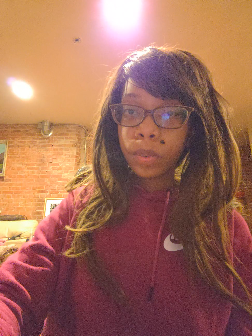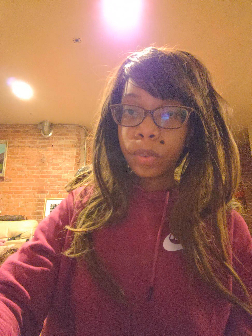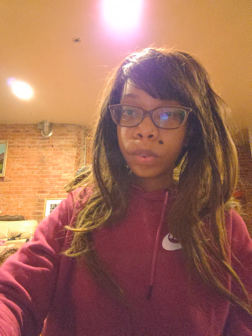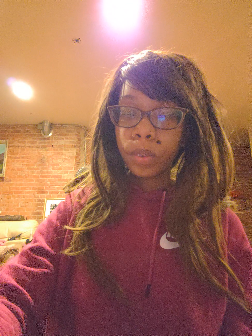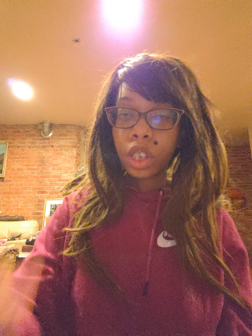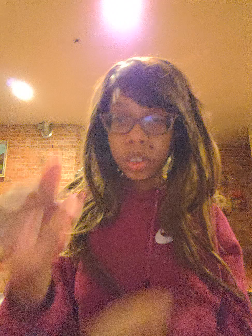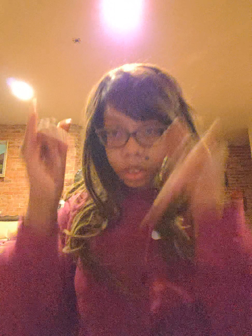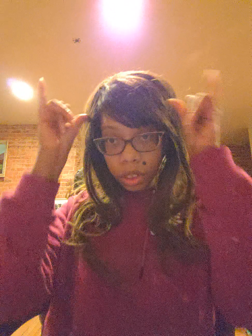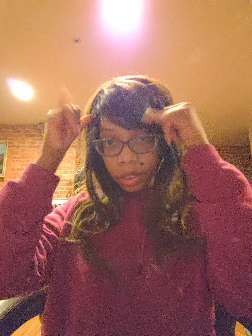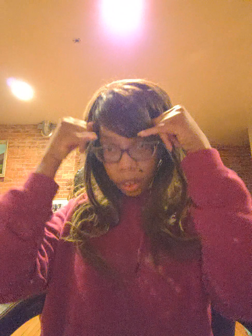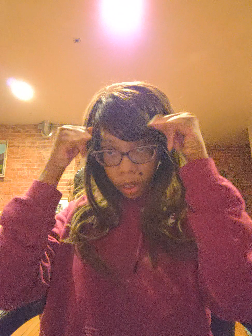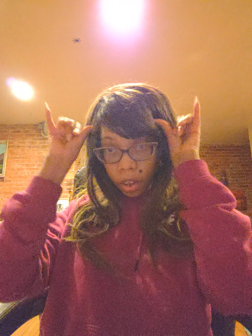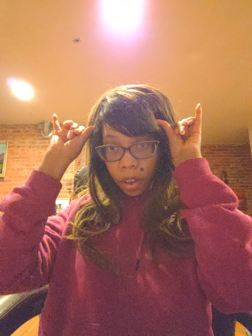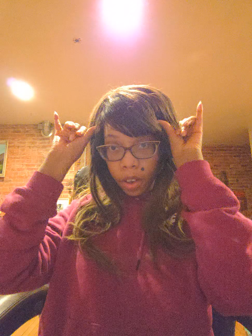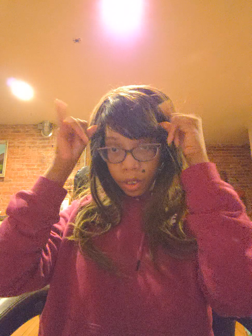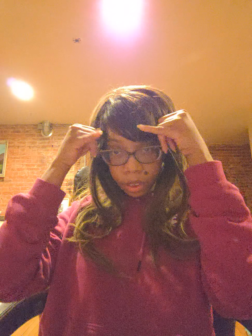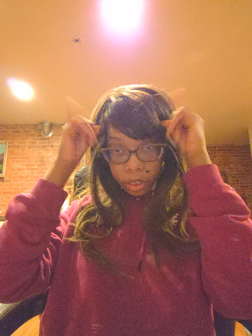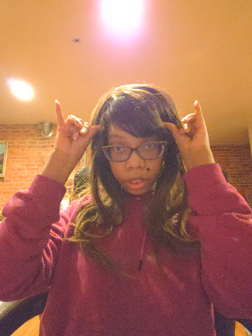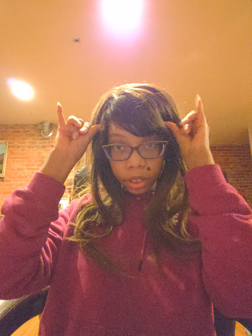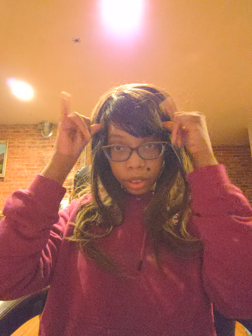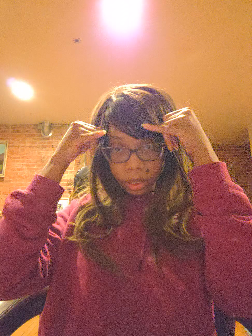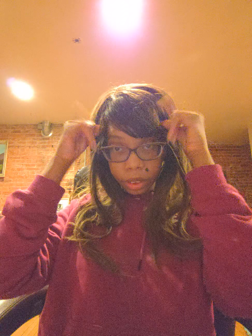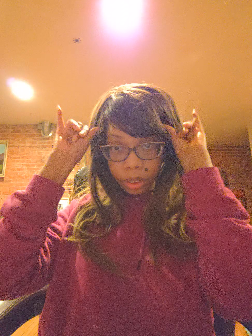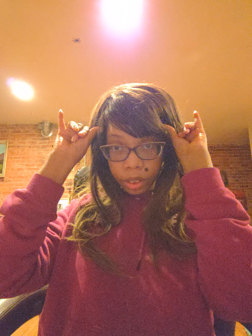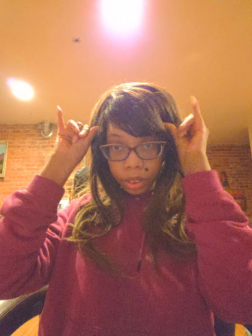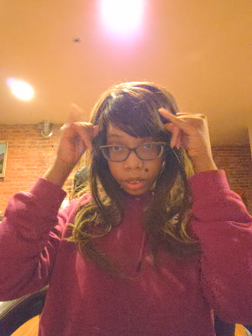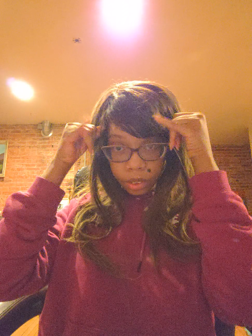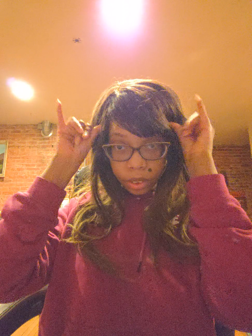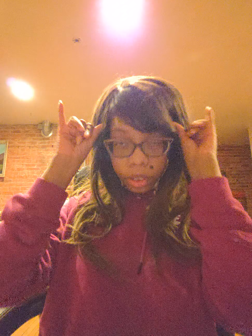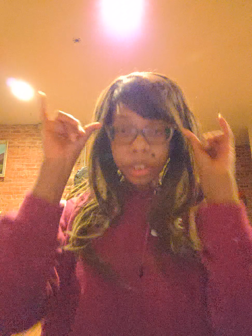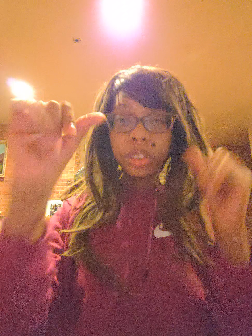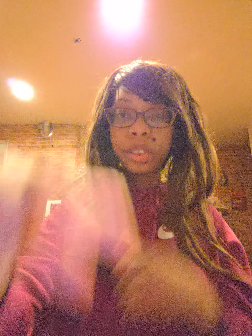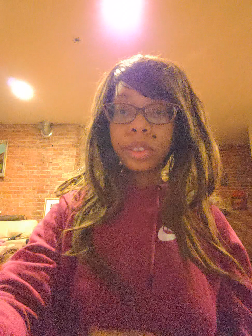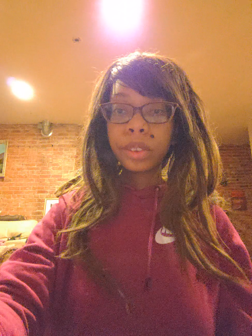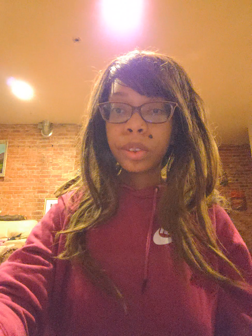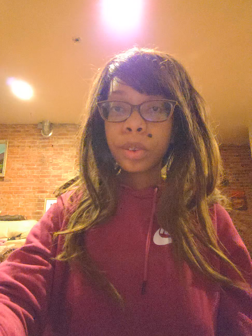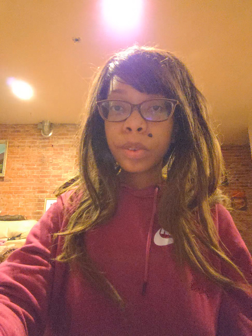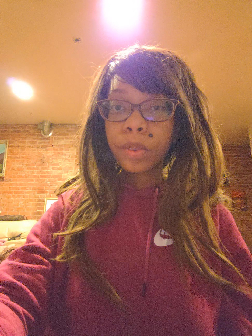cow